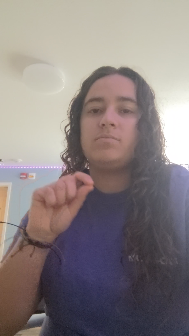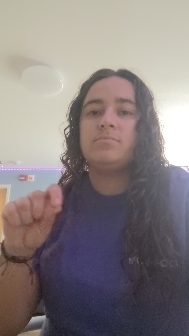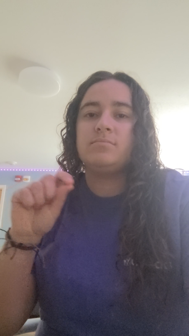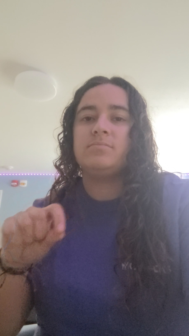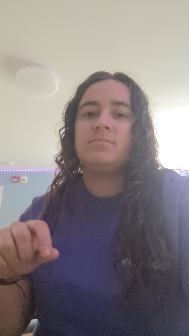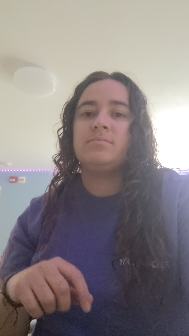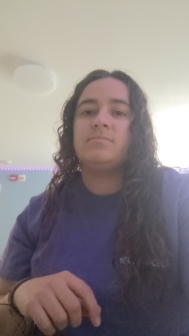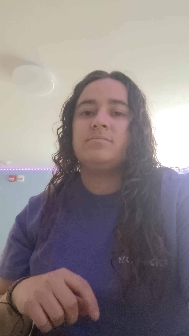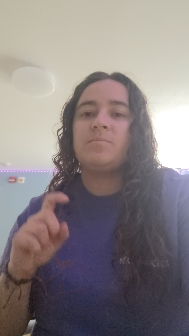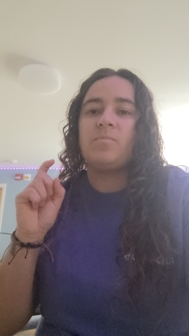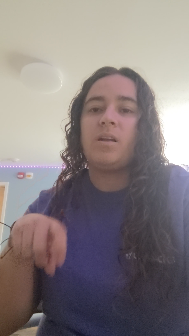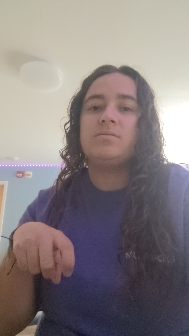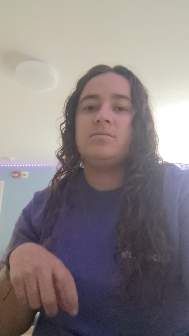must